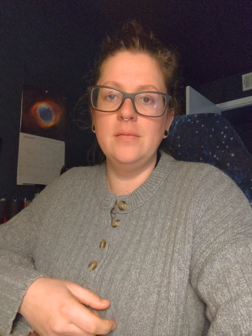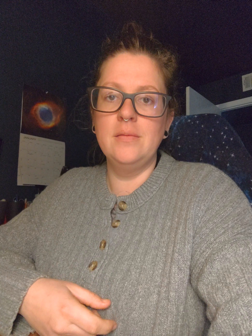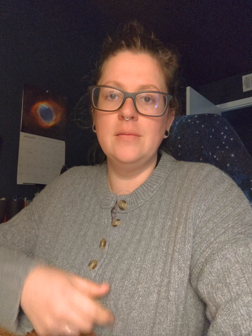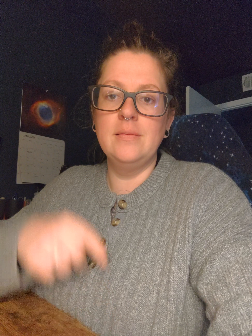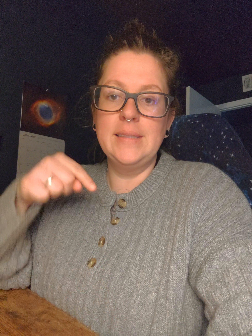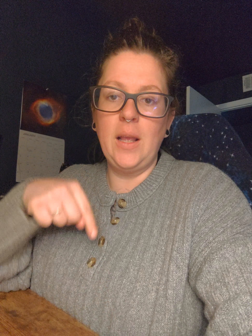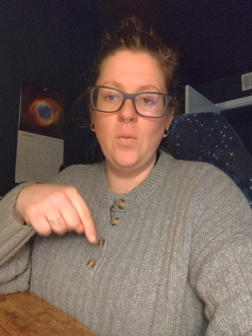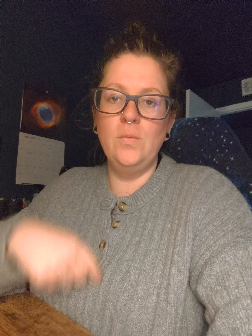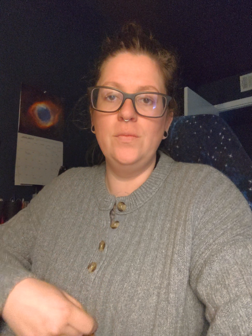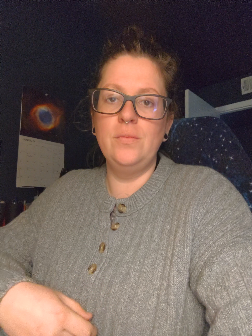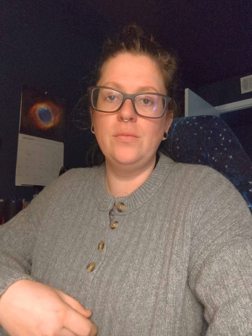down